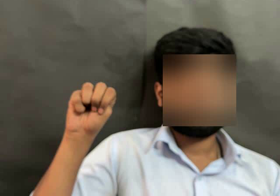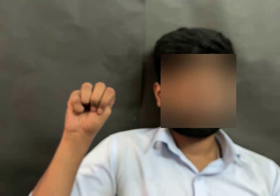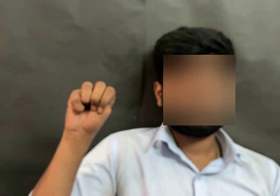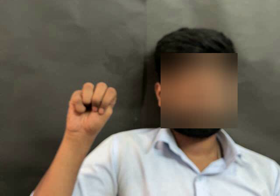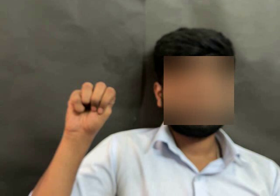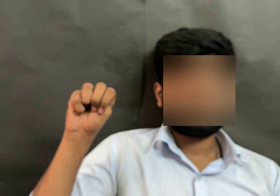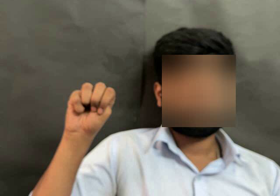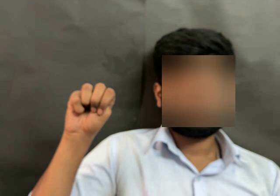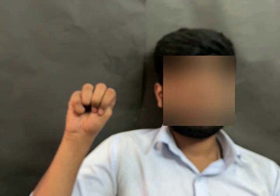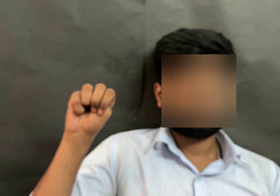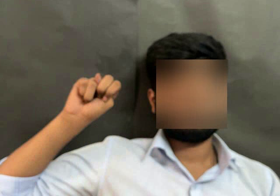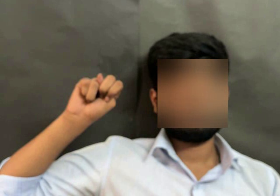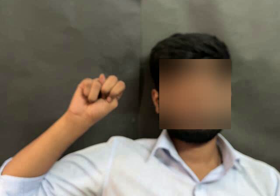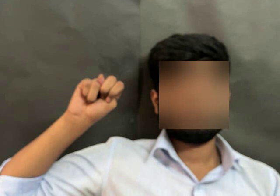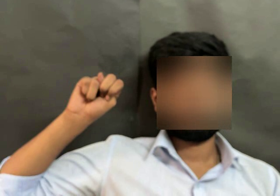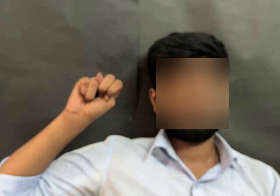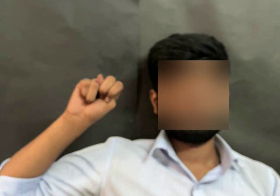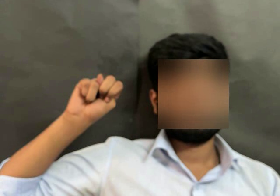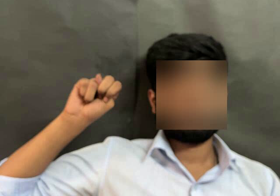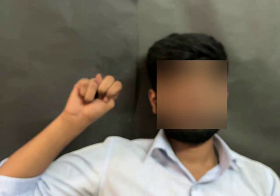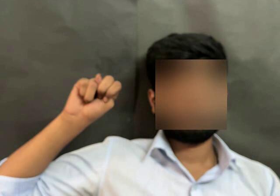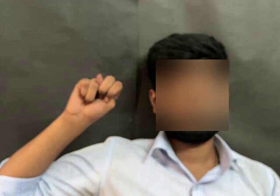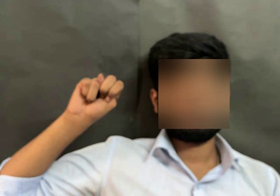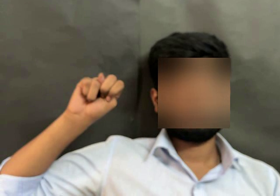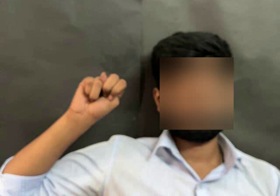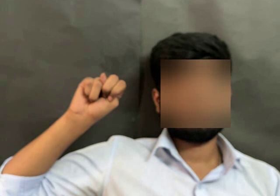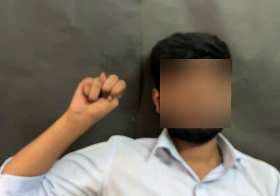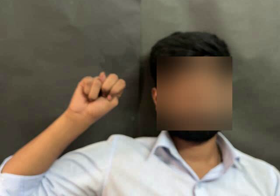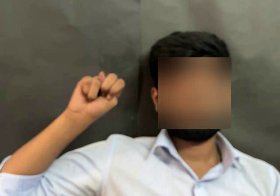N